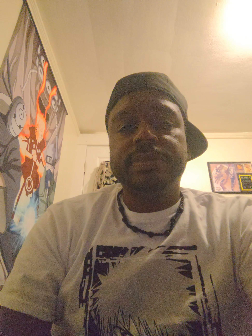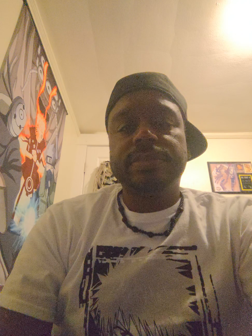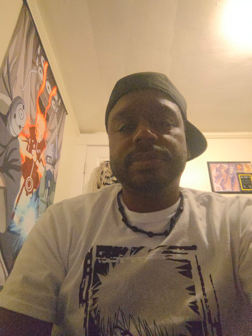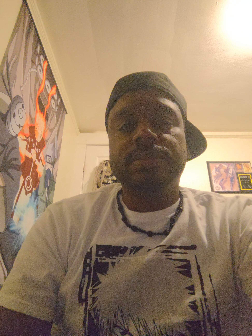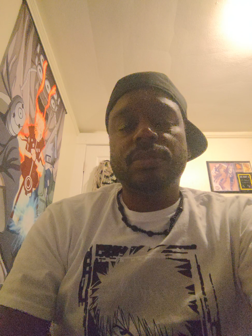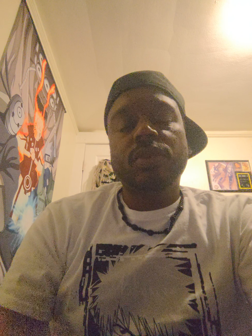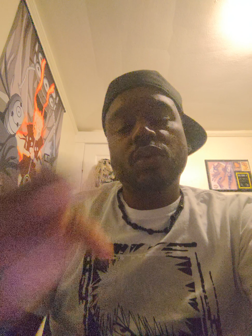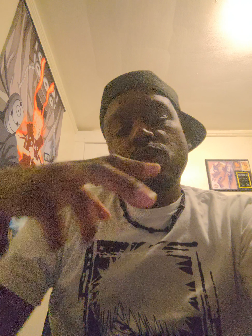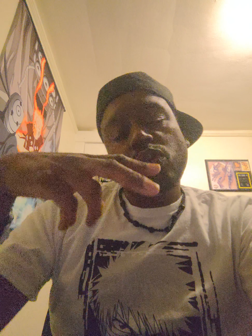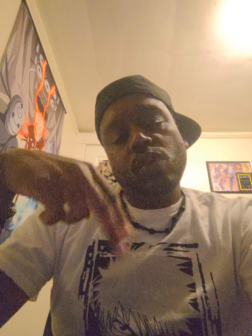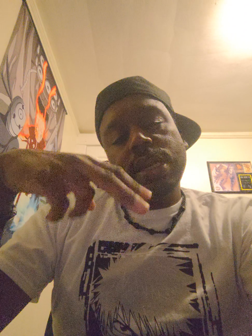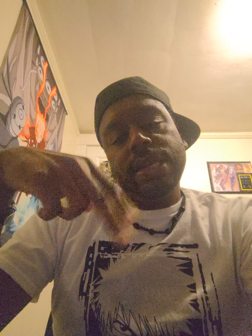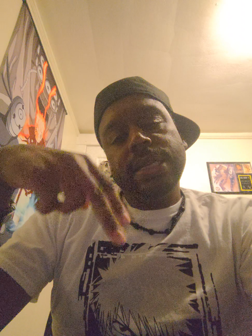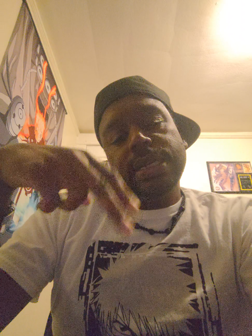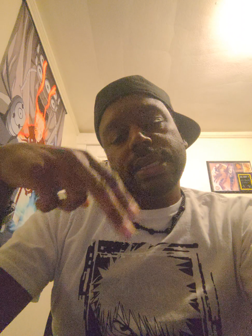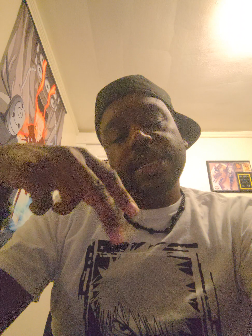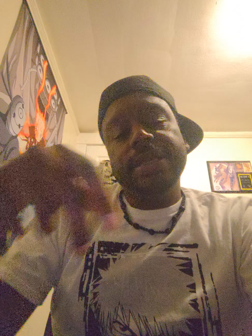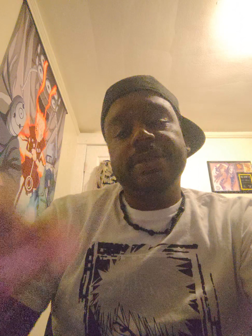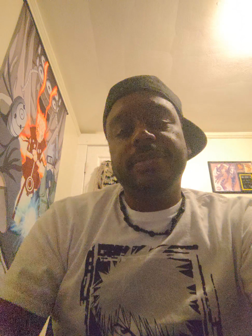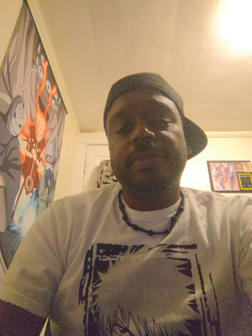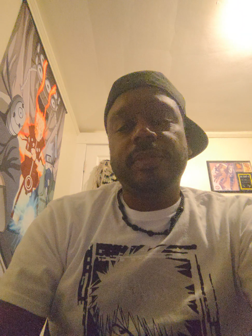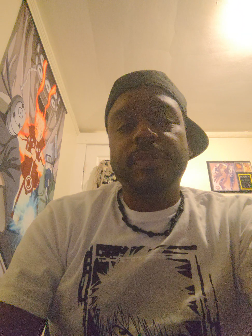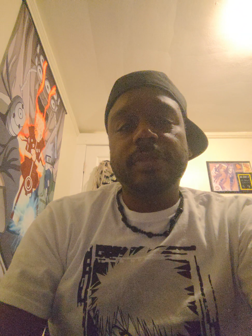read